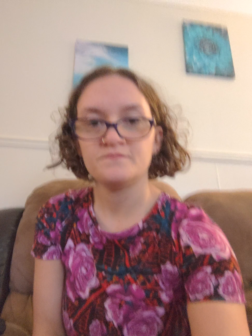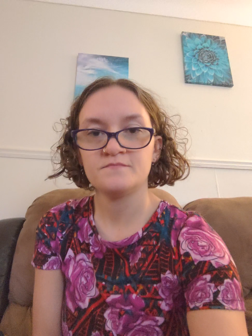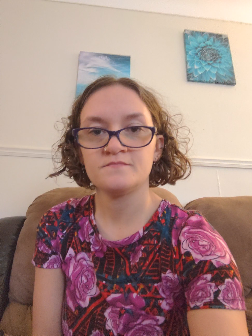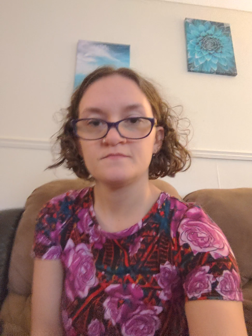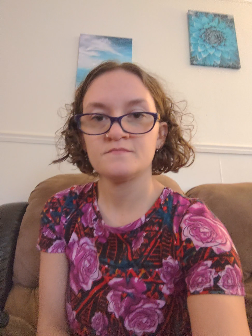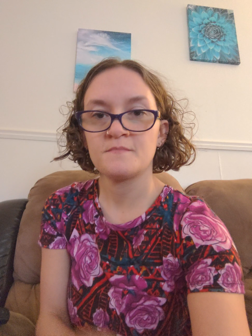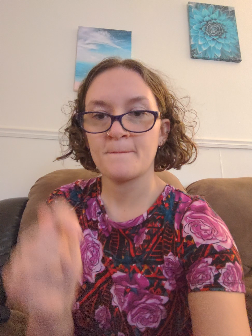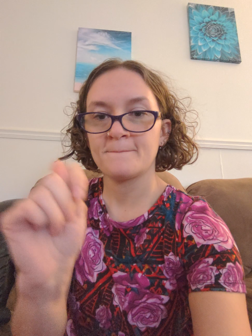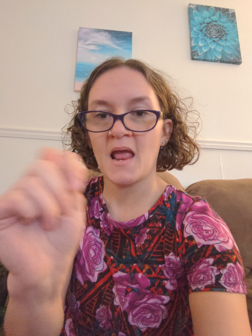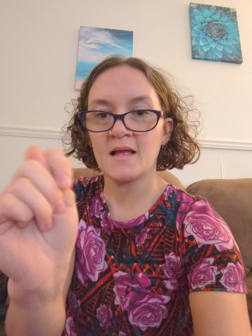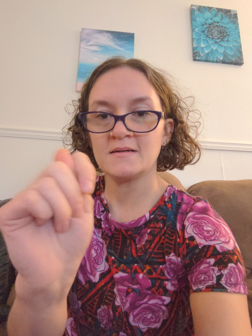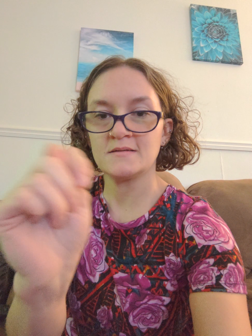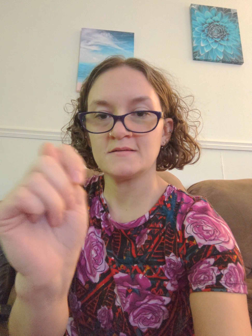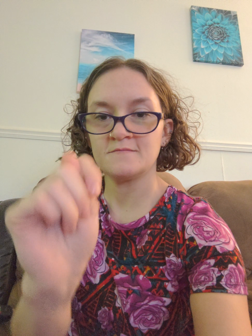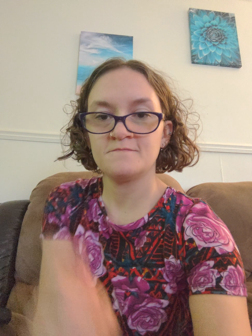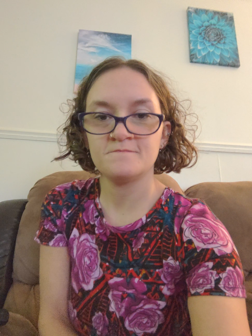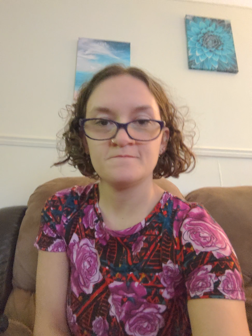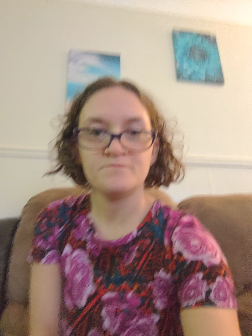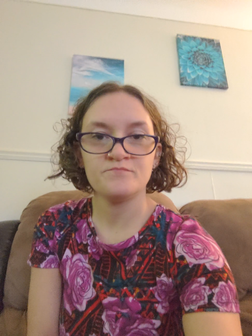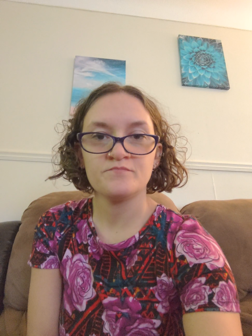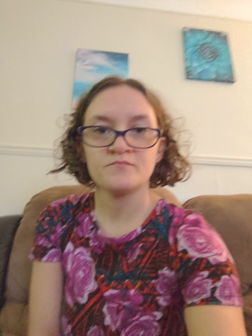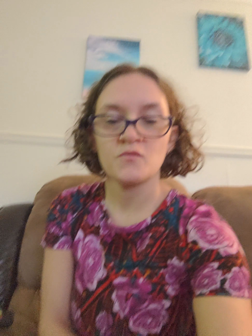potty